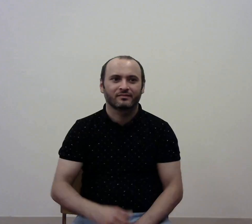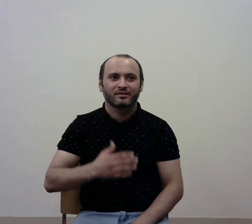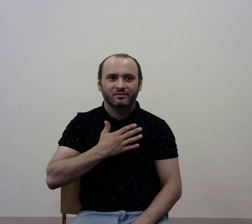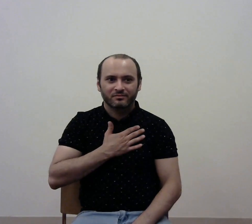mən